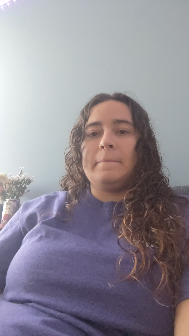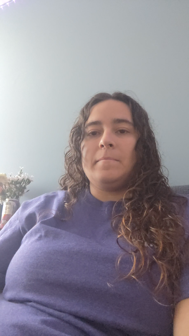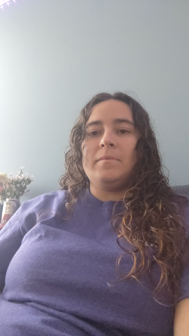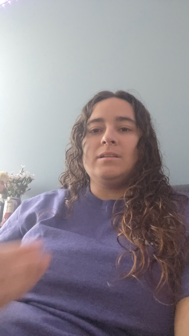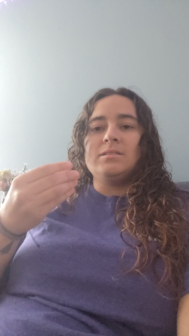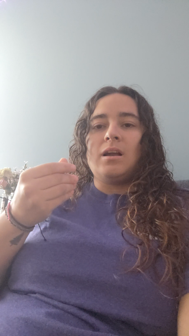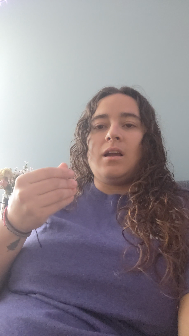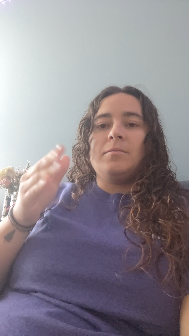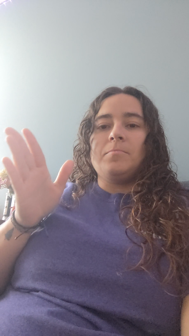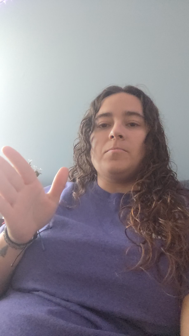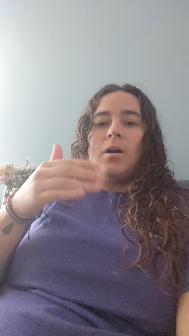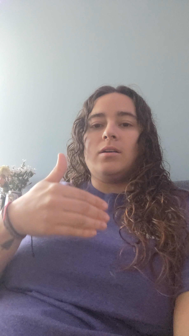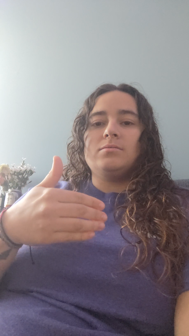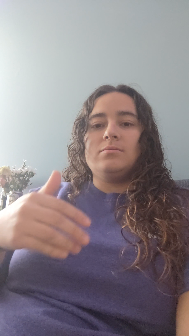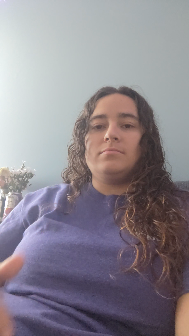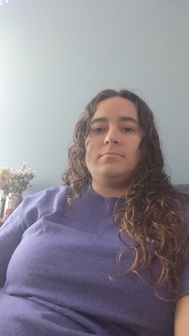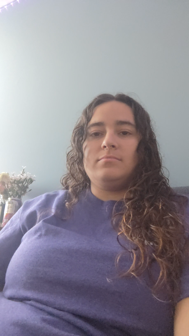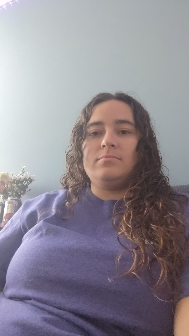sandbox